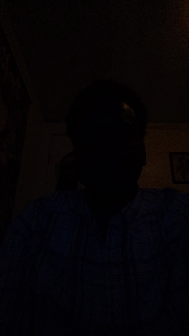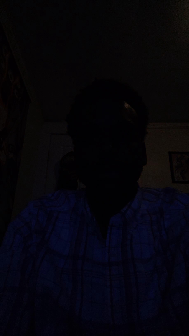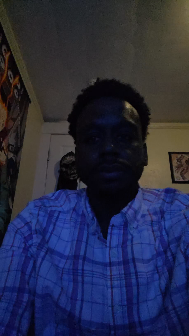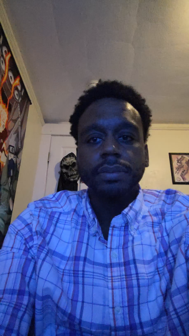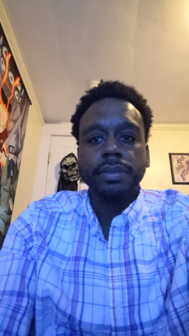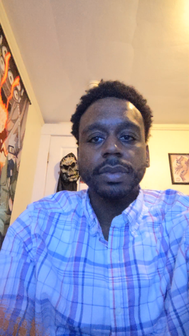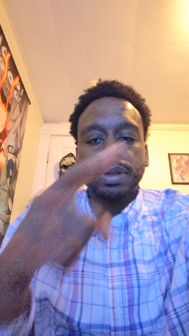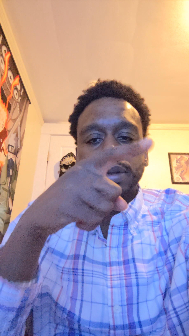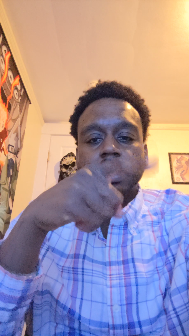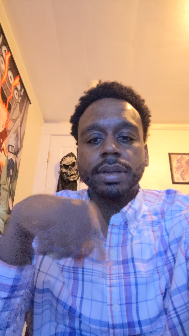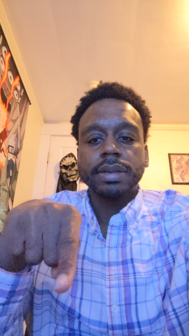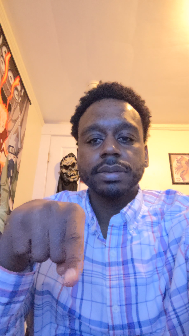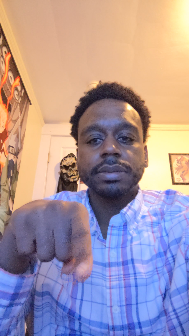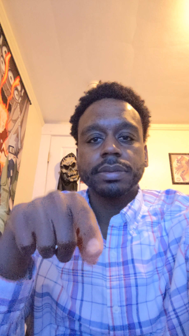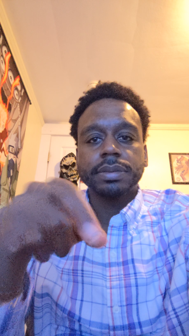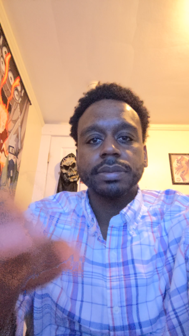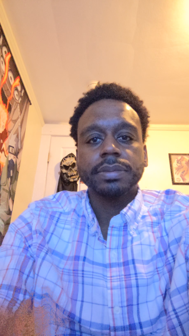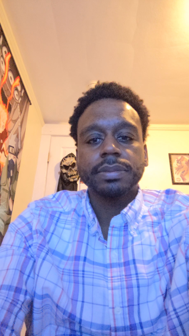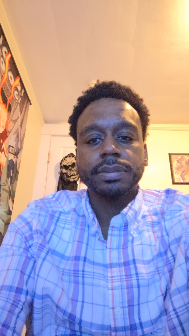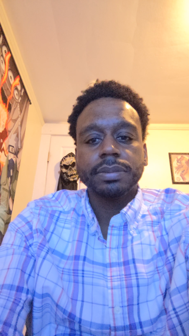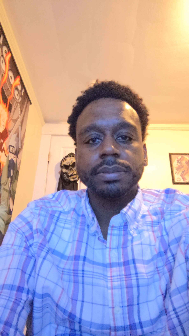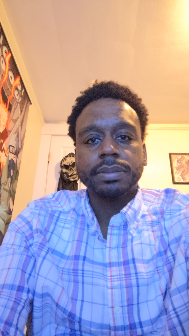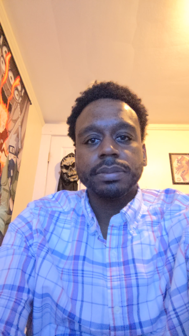cut